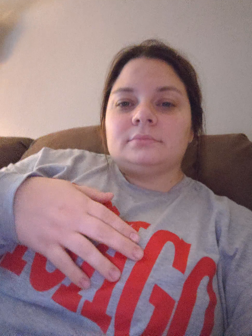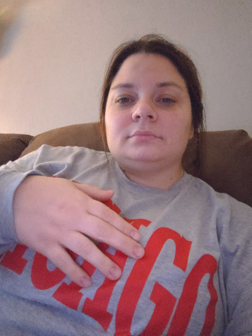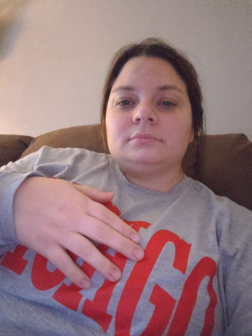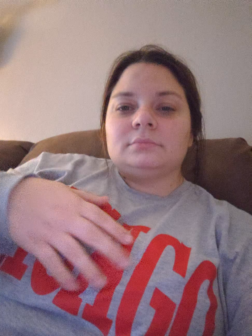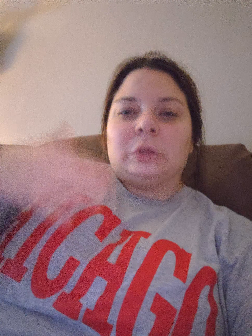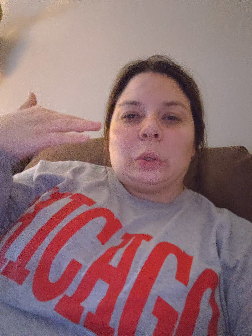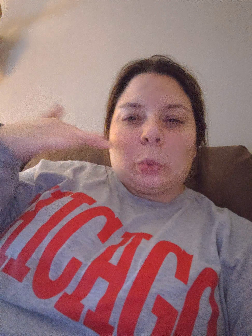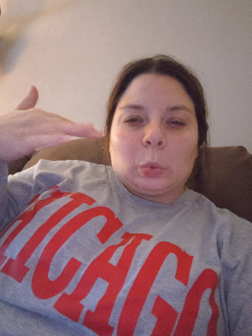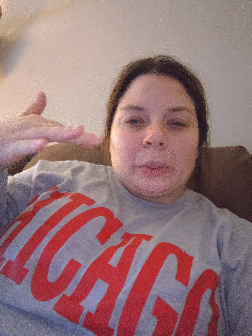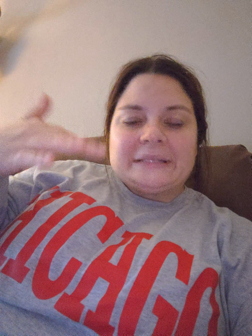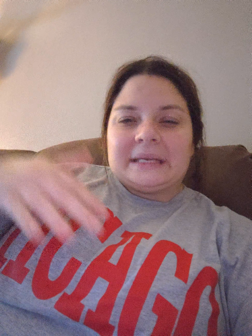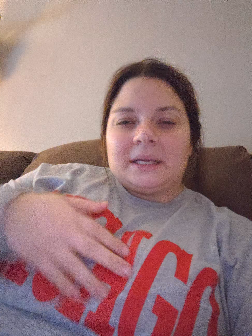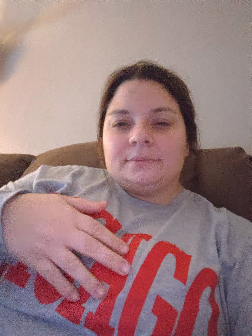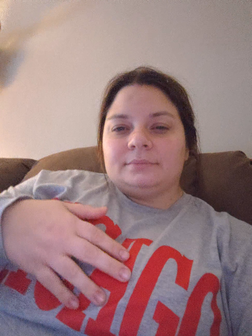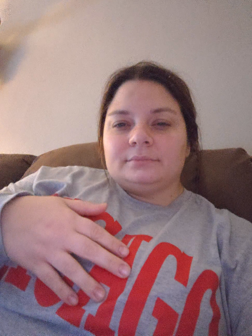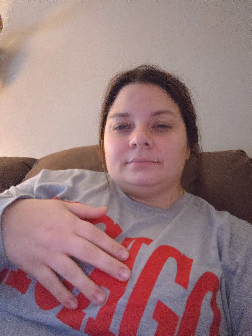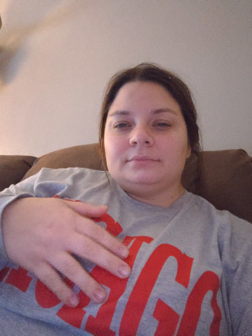noisy